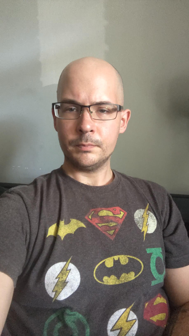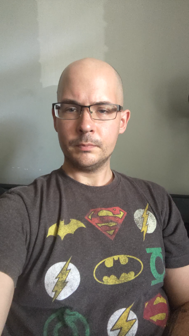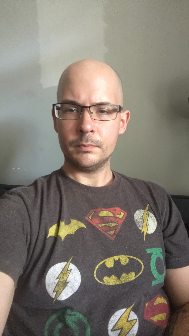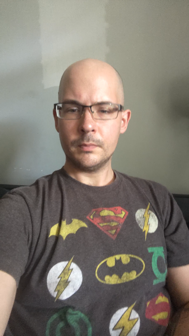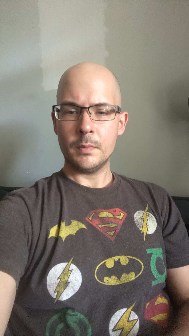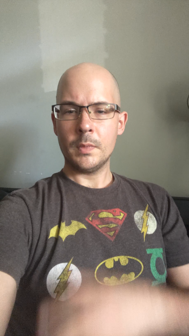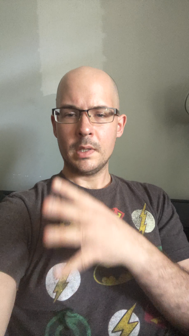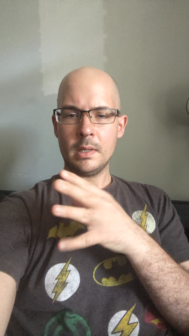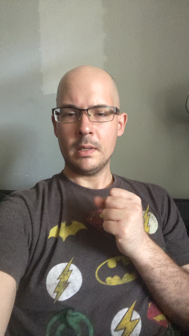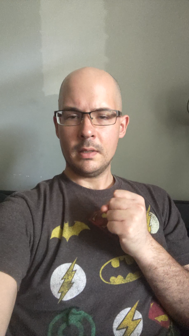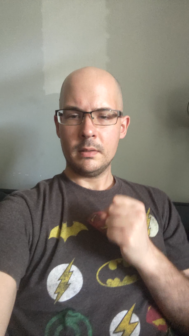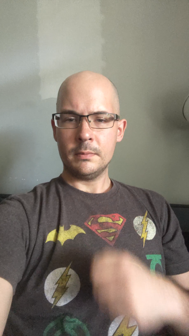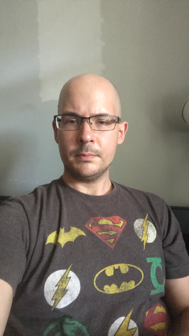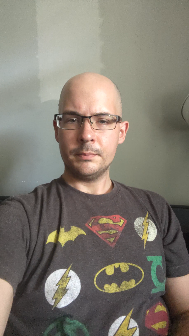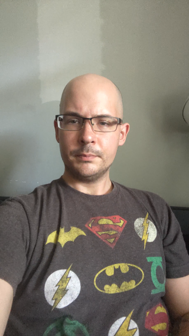get